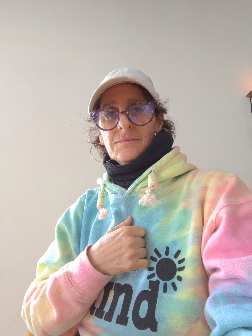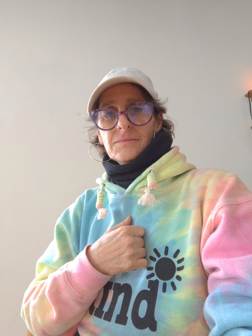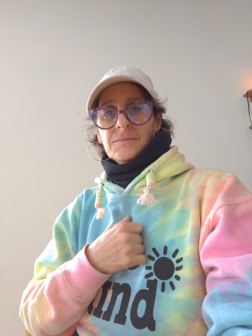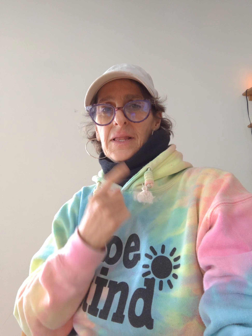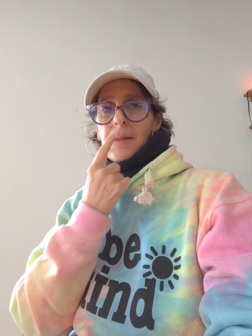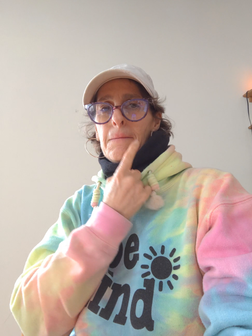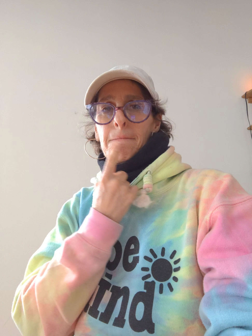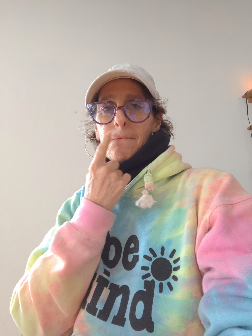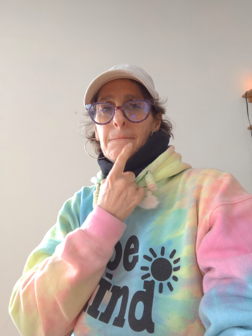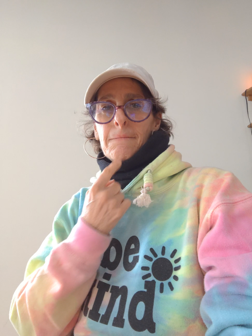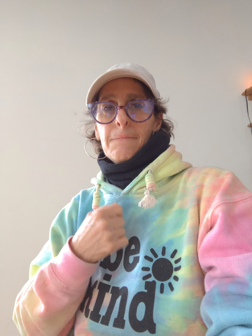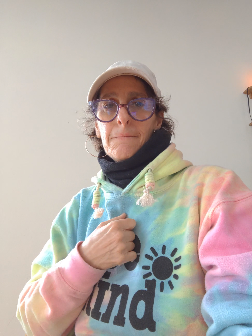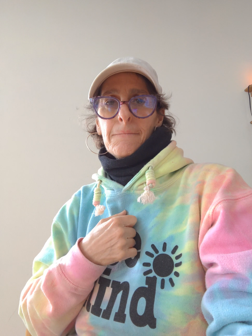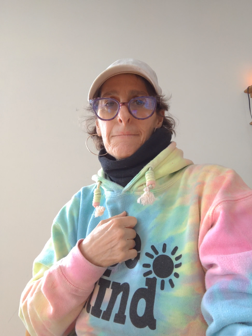lips